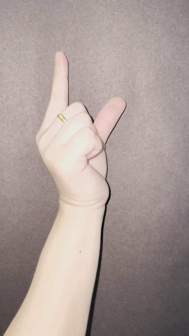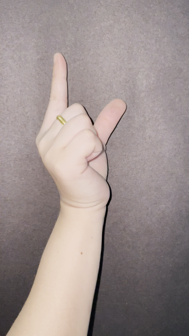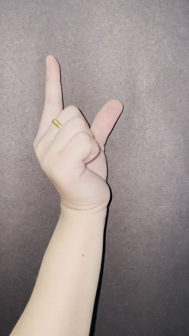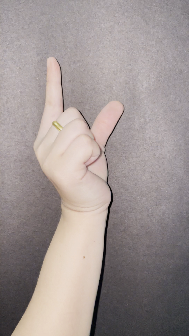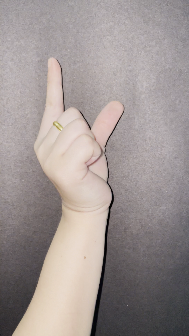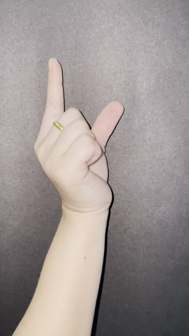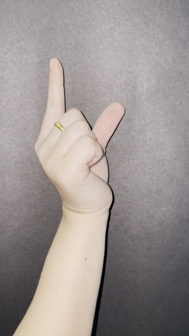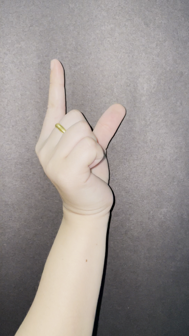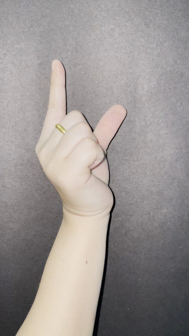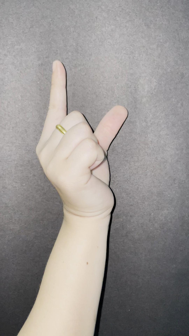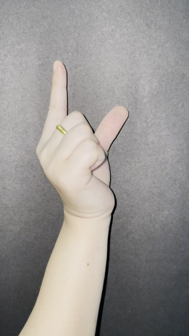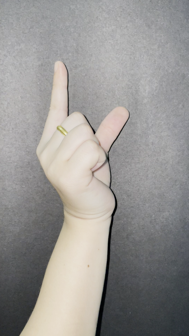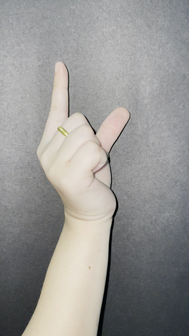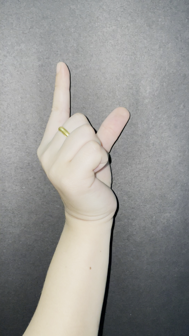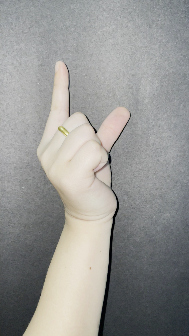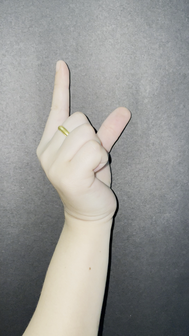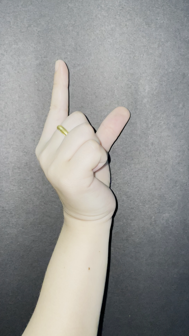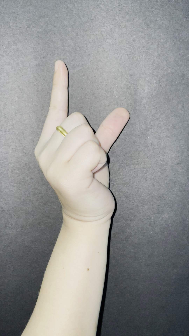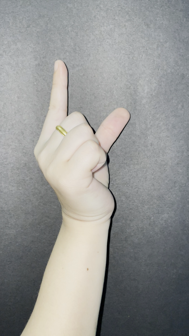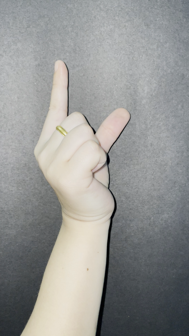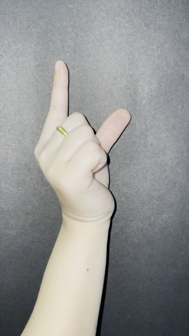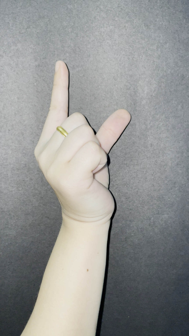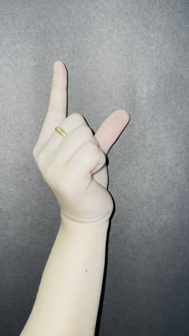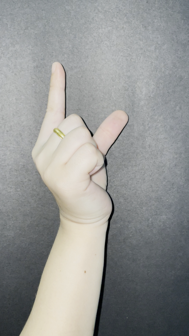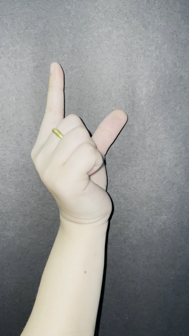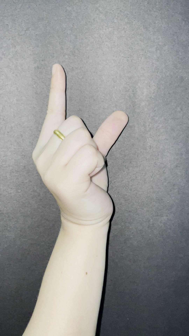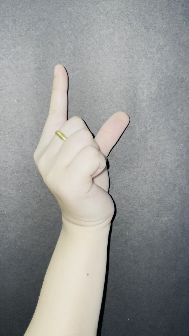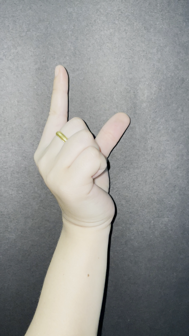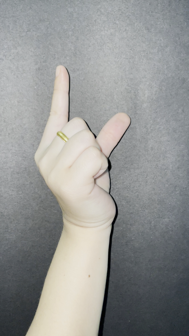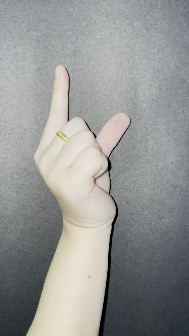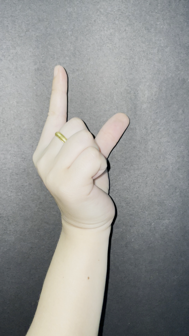ण